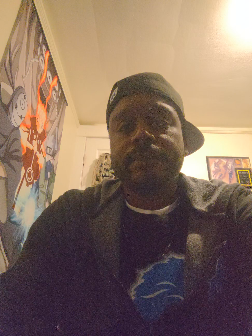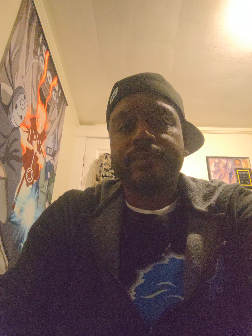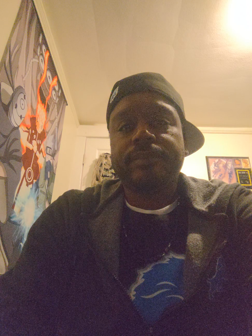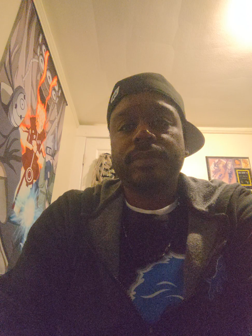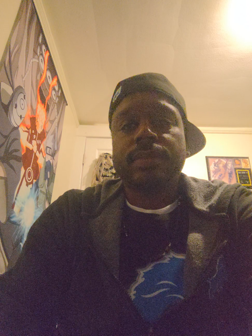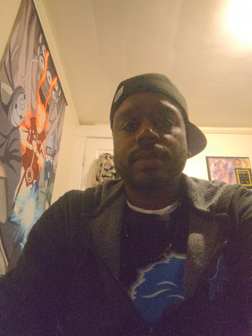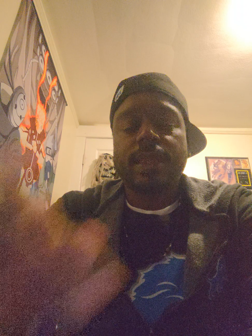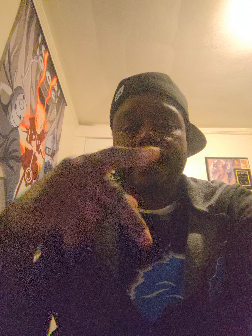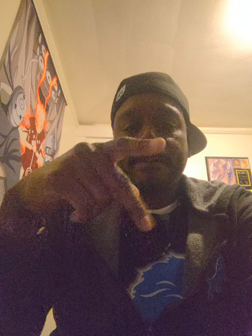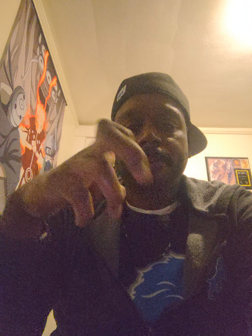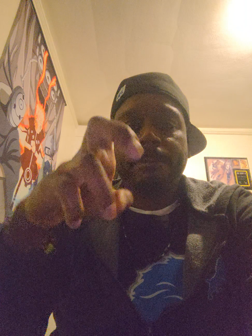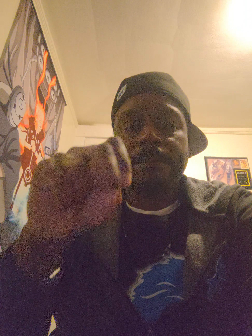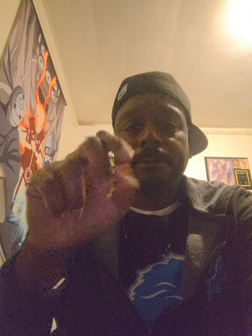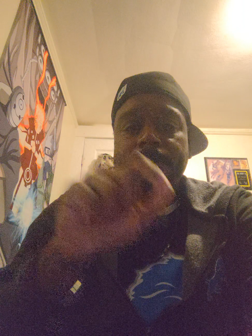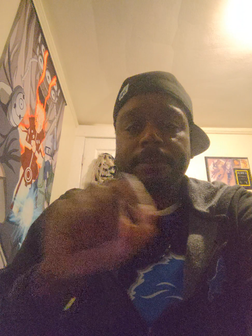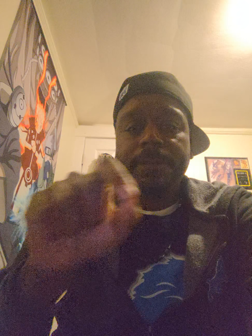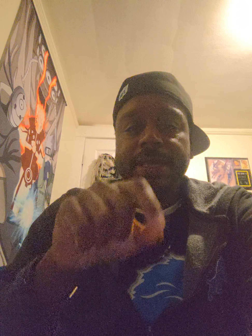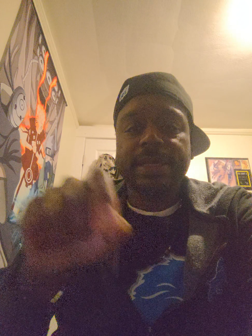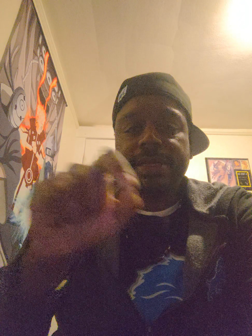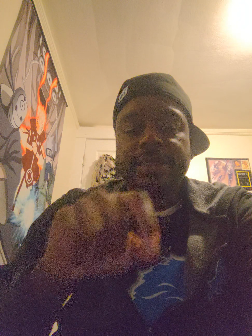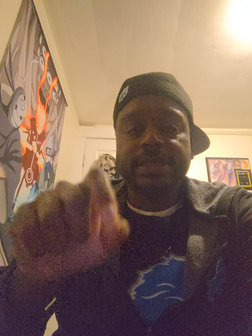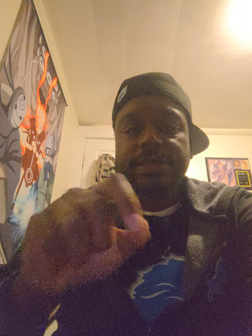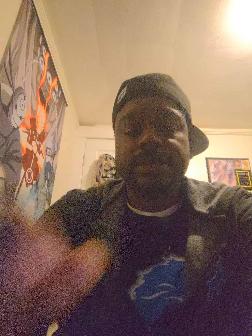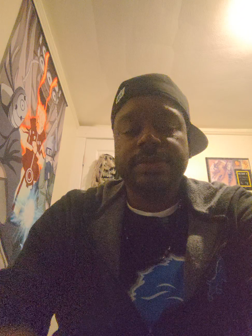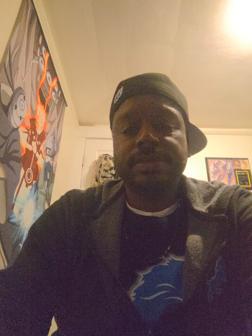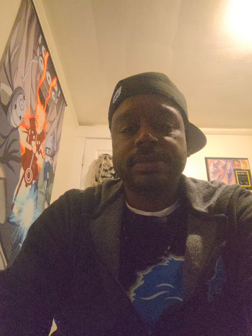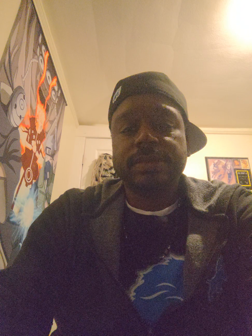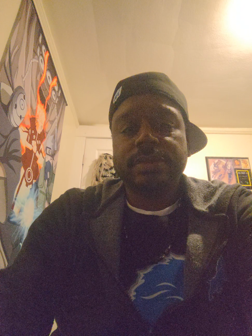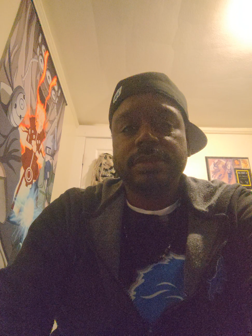pen